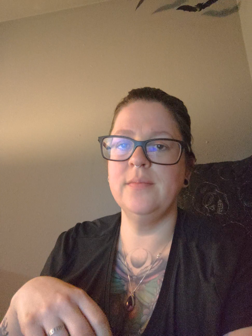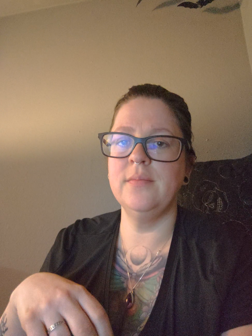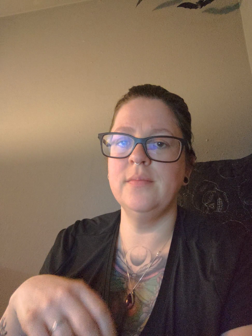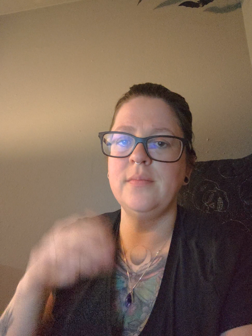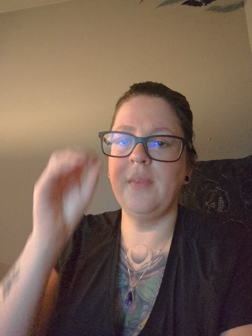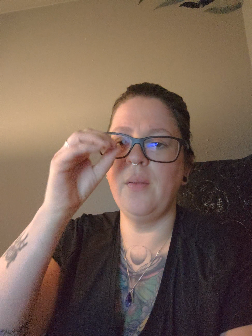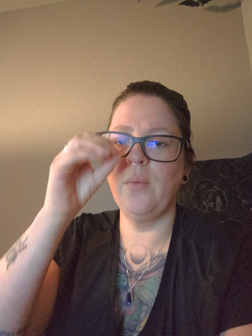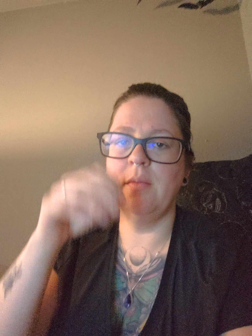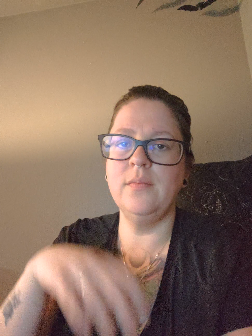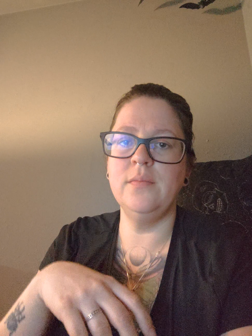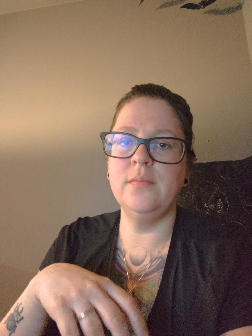owl